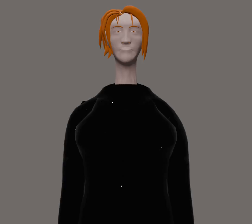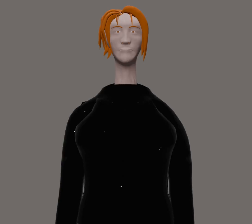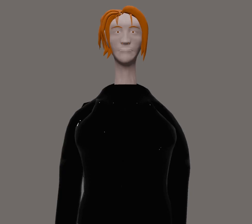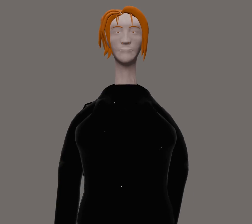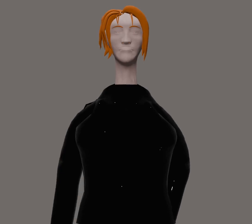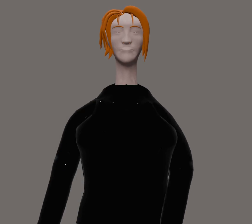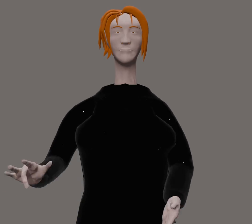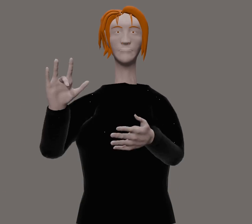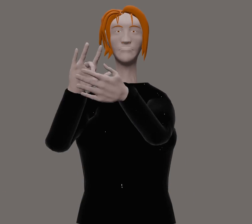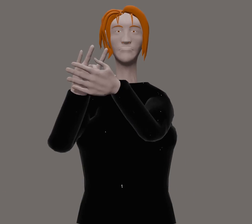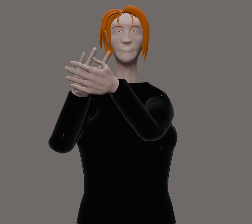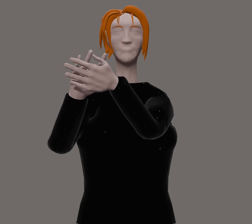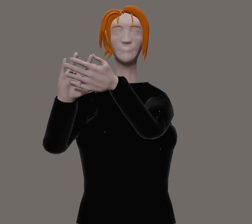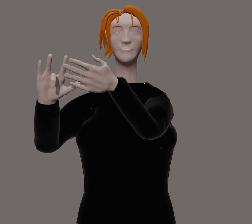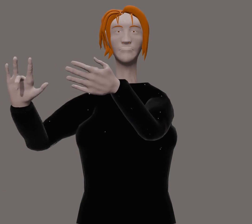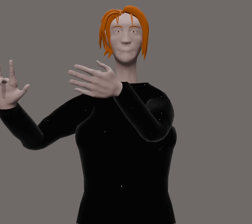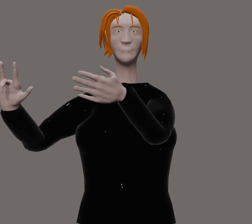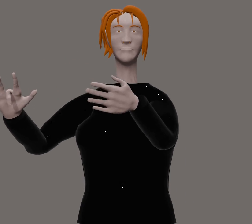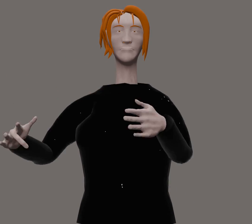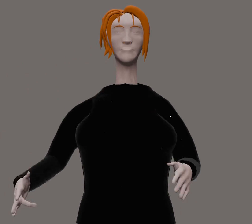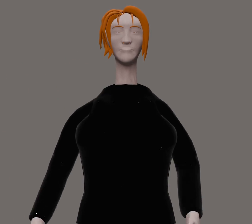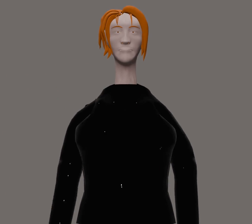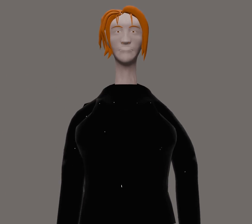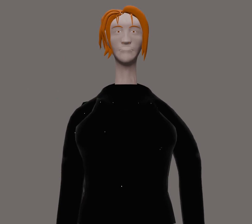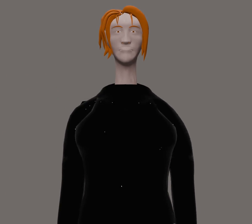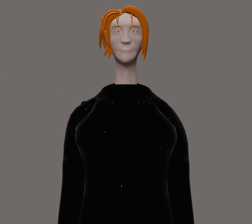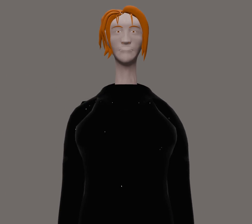Blank